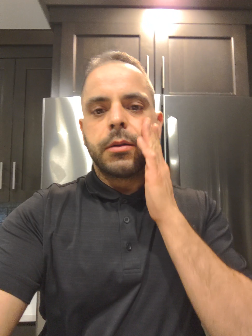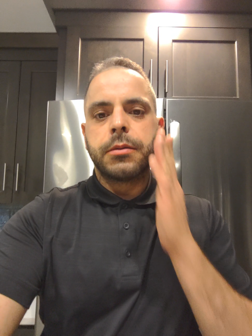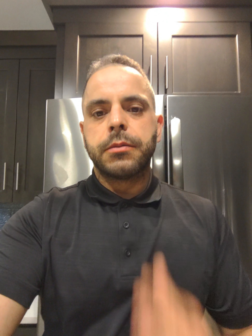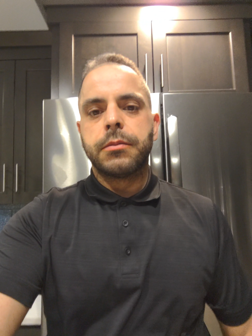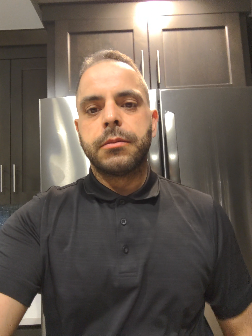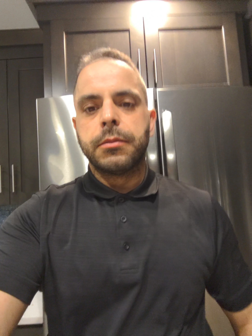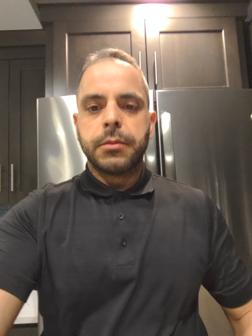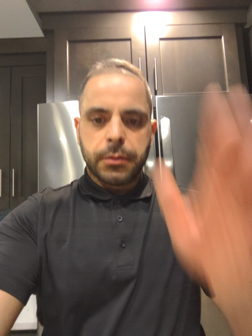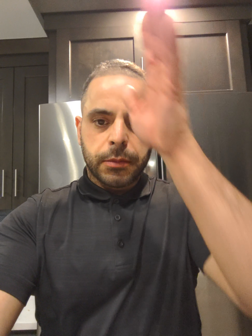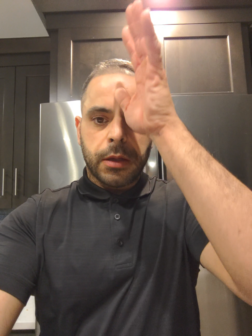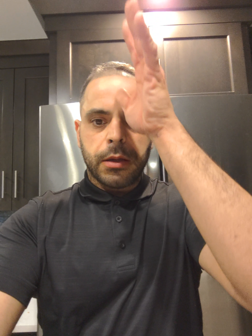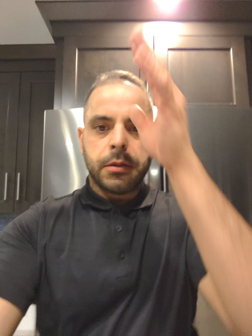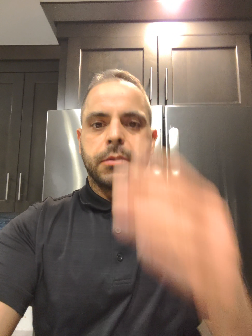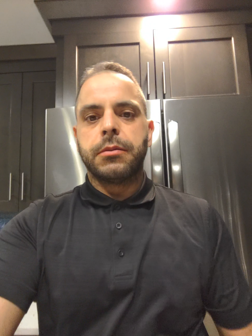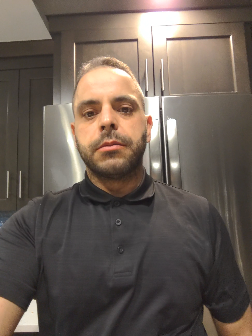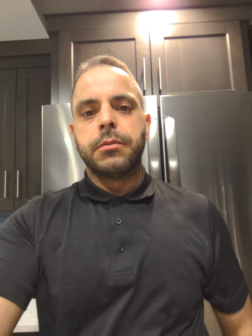dad